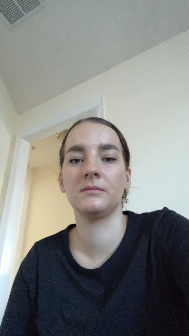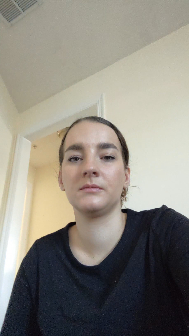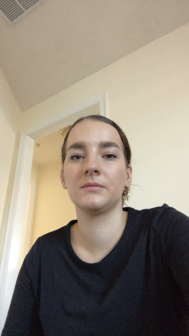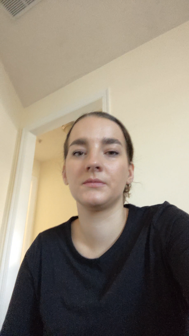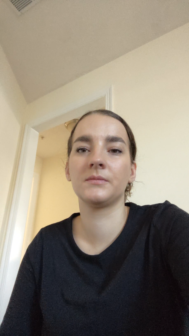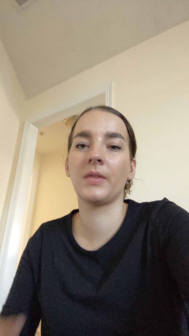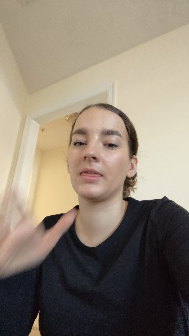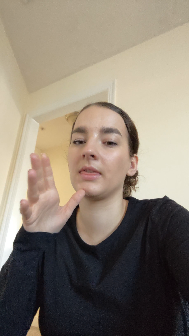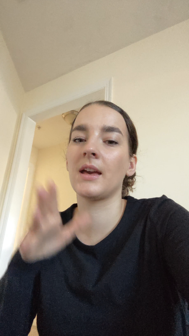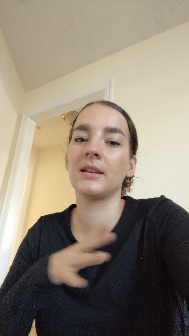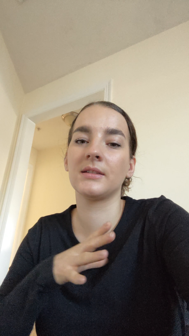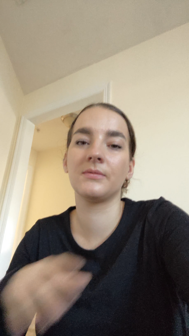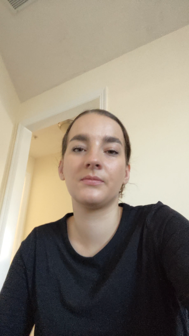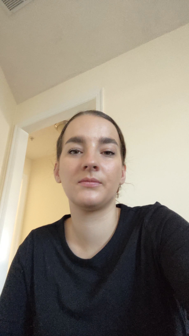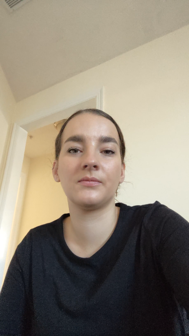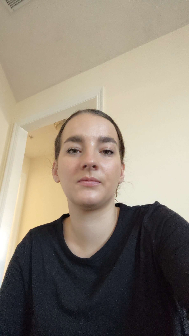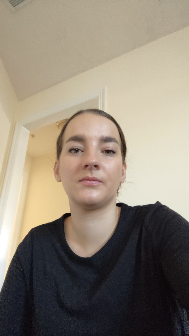lady